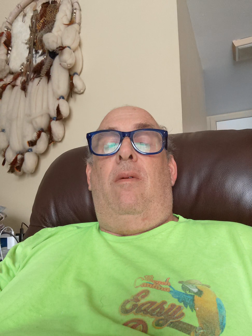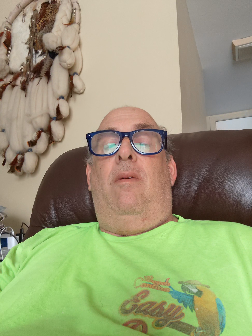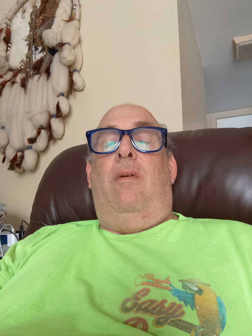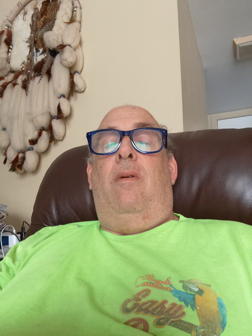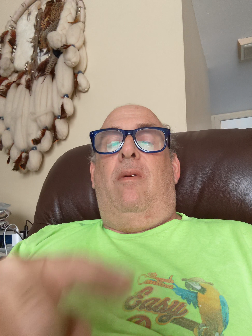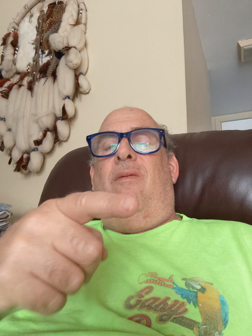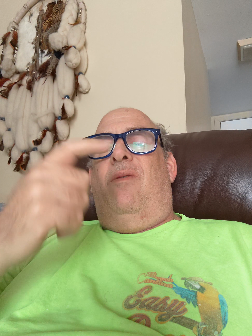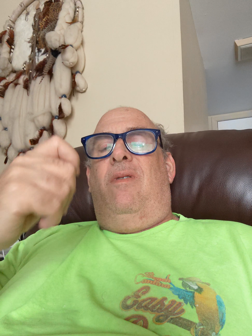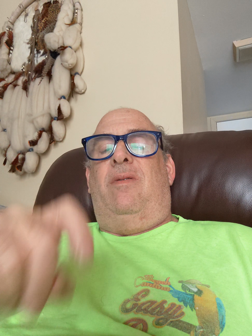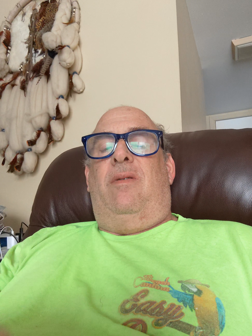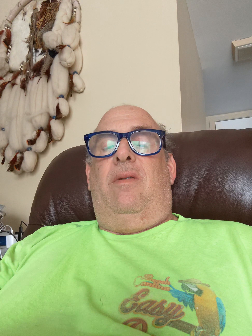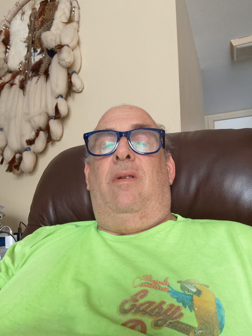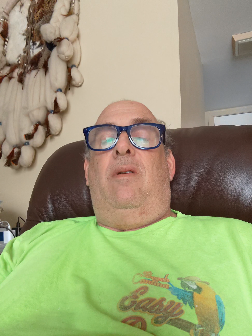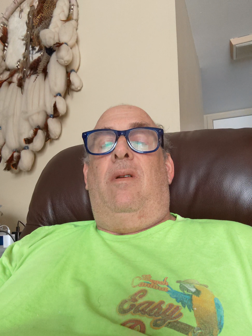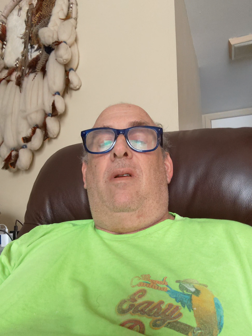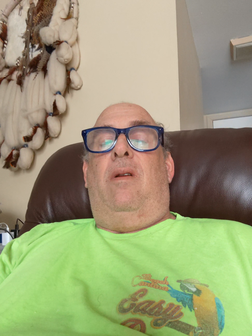fast